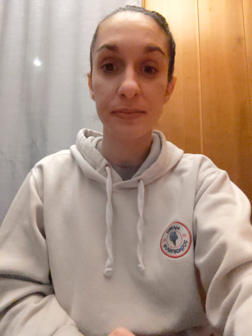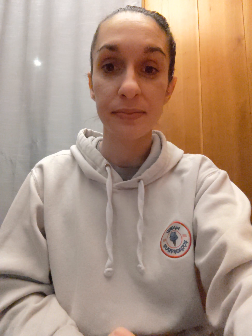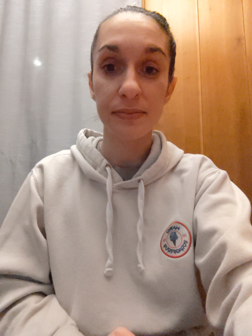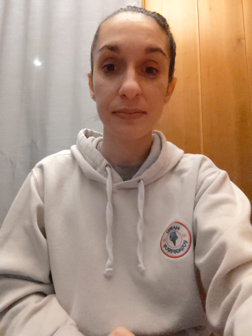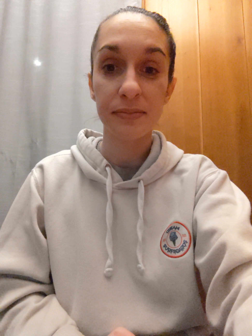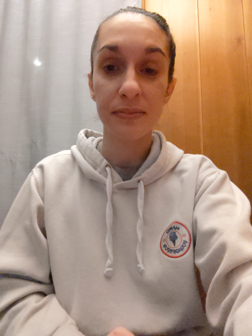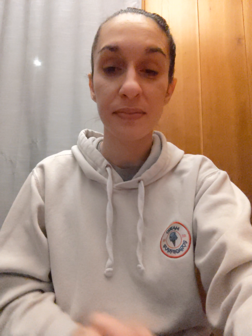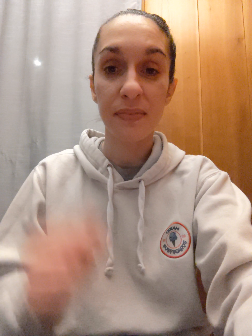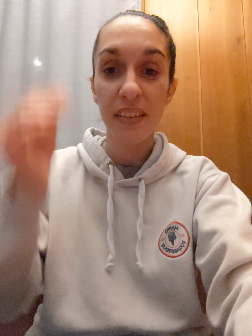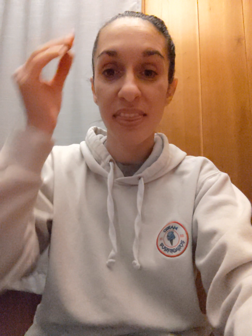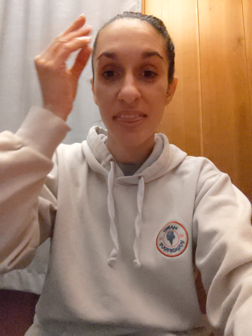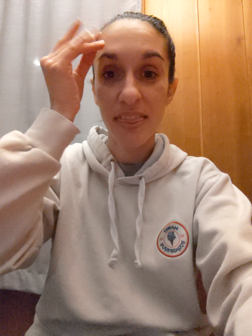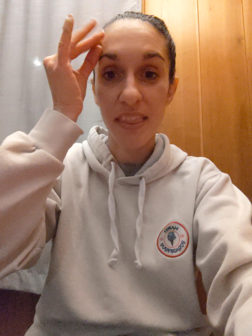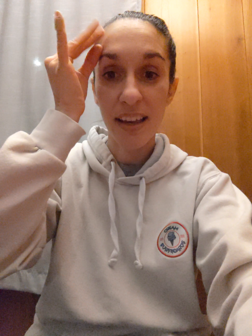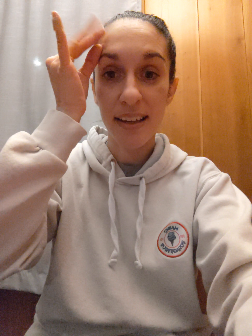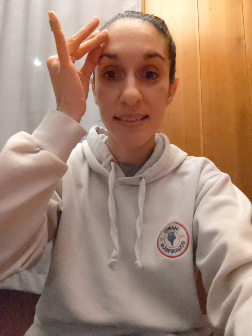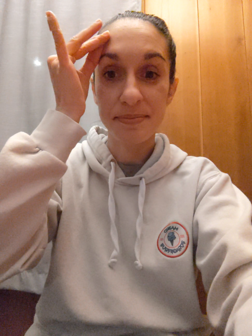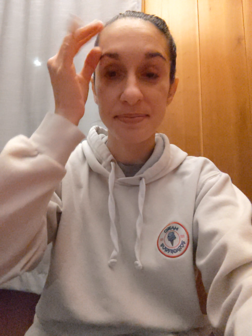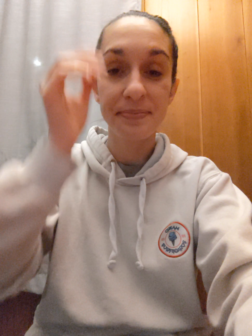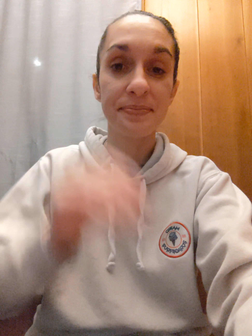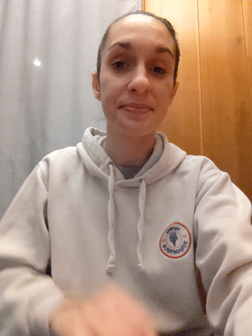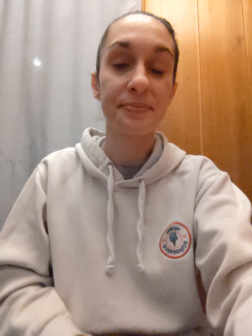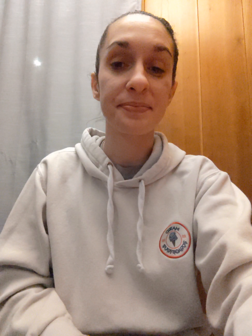think